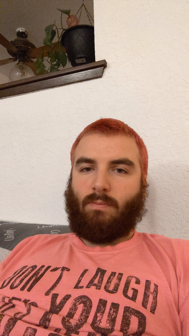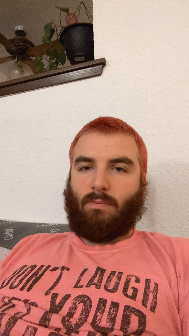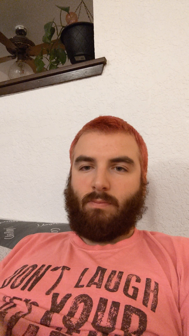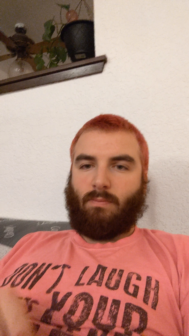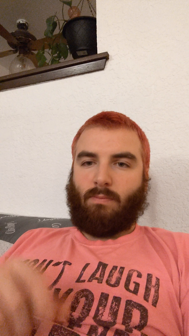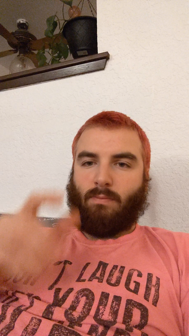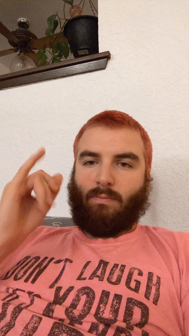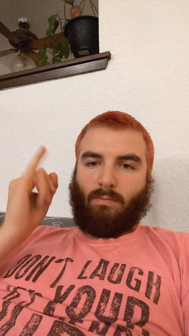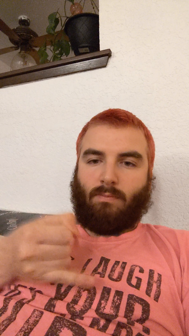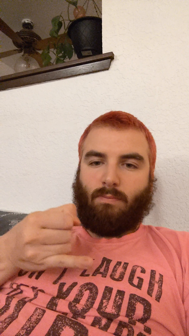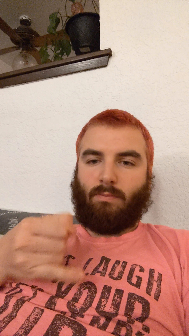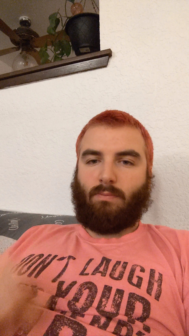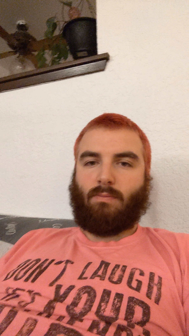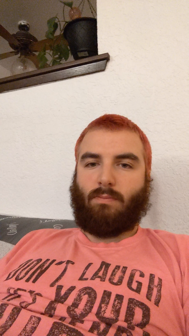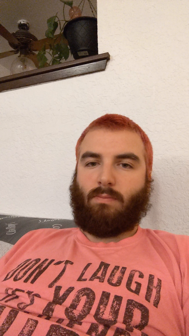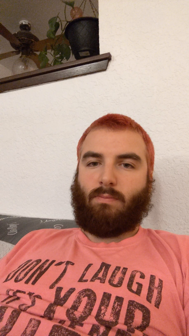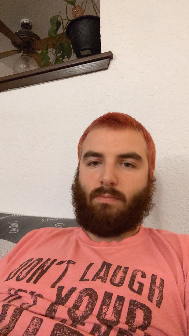last